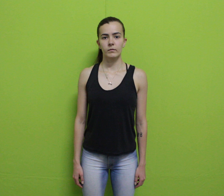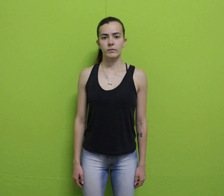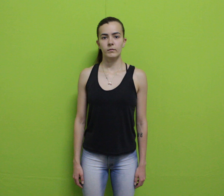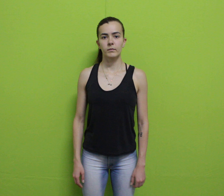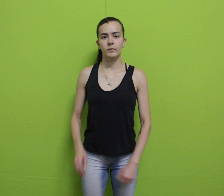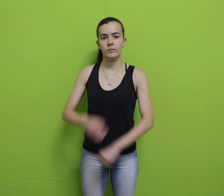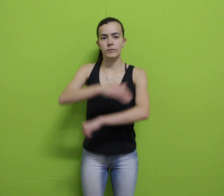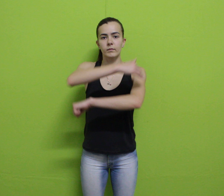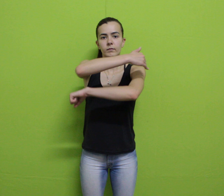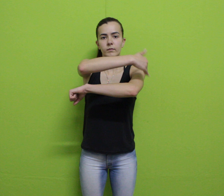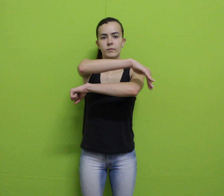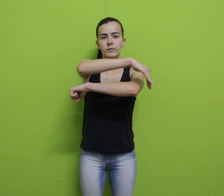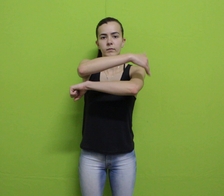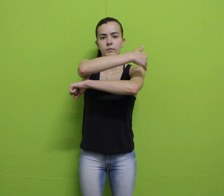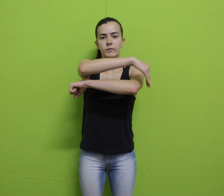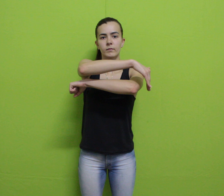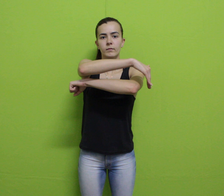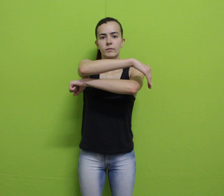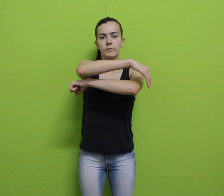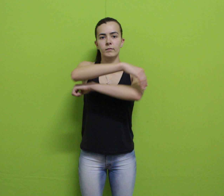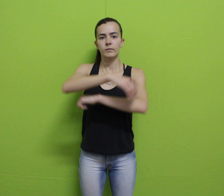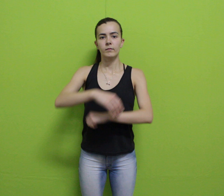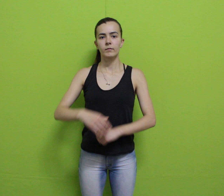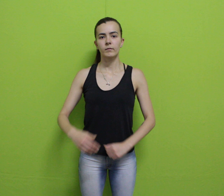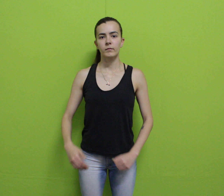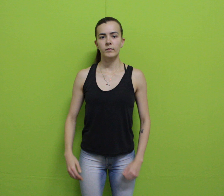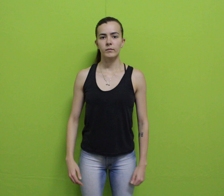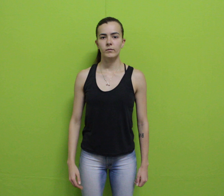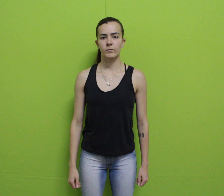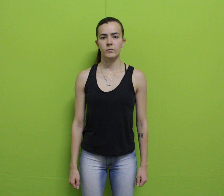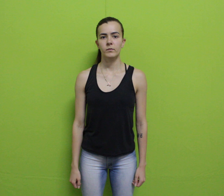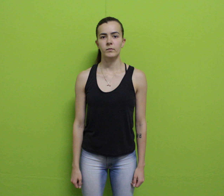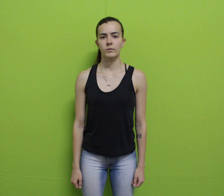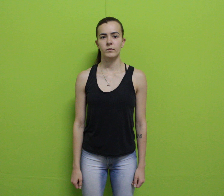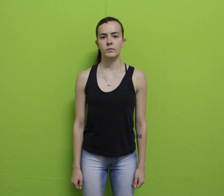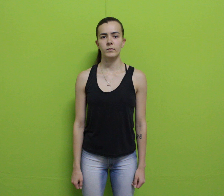esquina